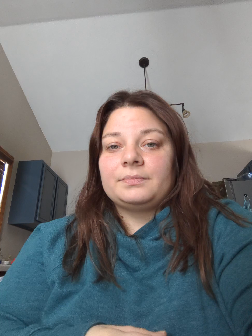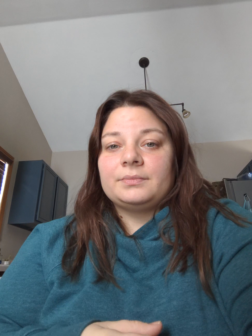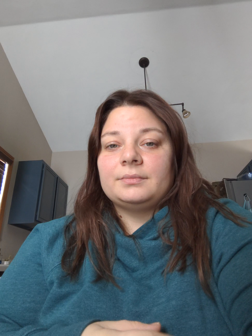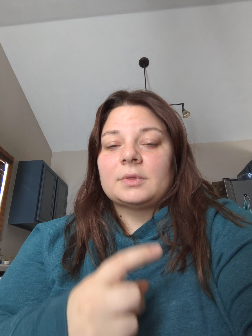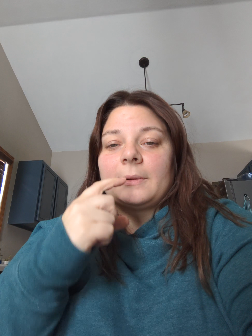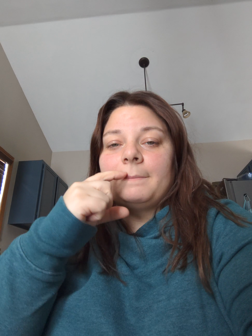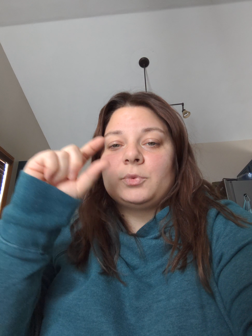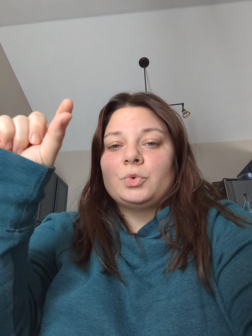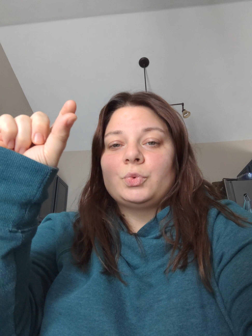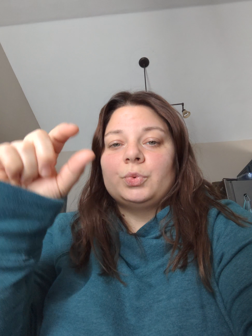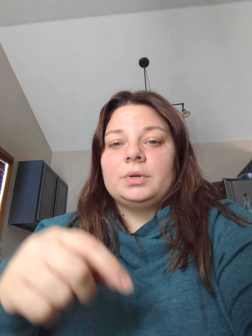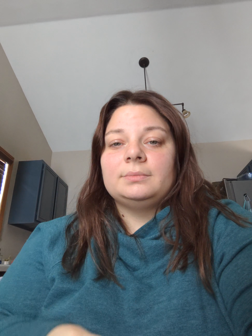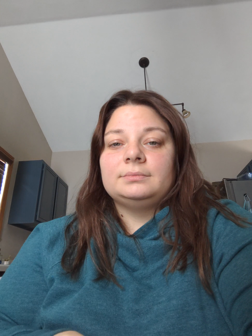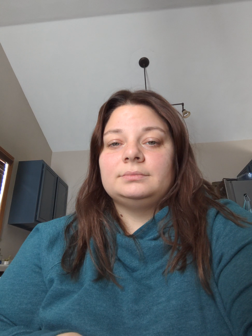moon